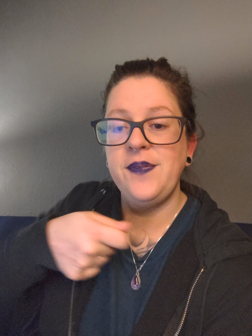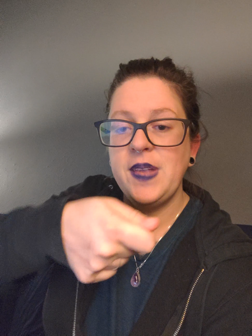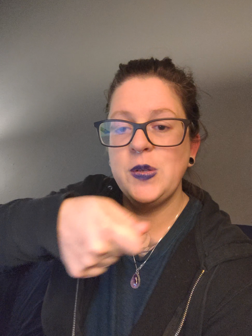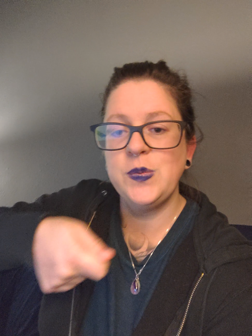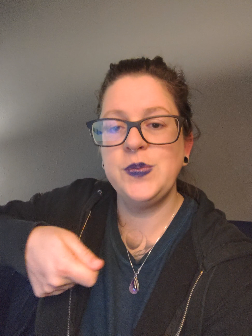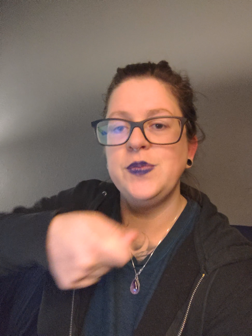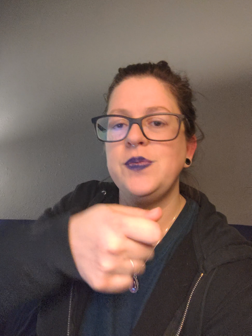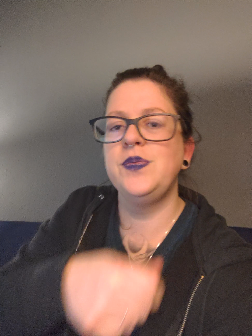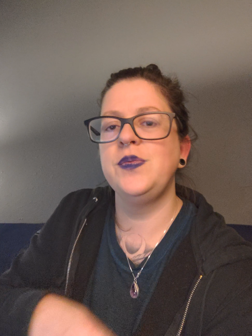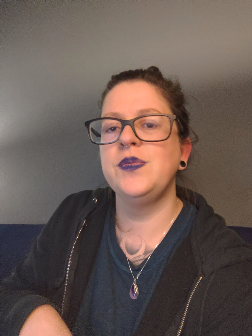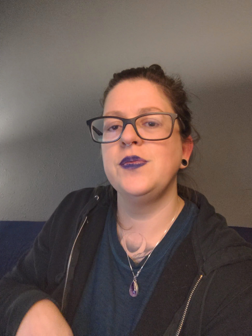vacuum